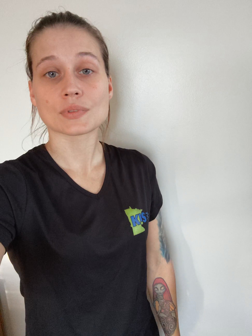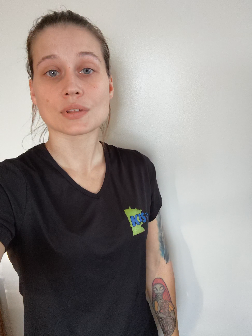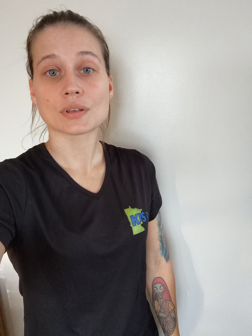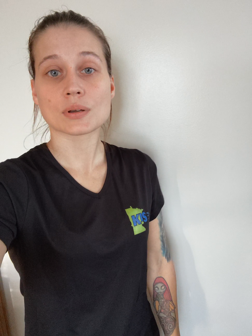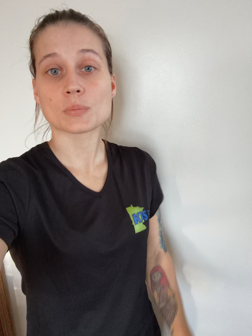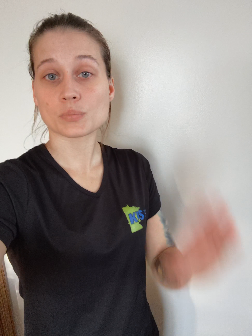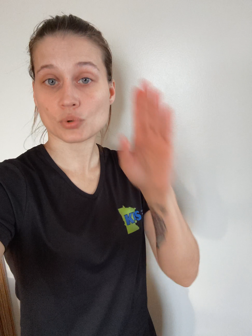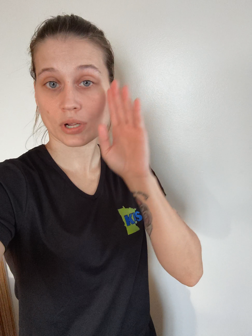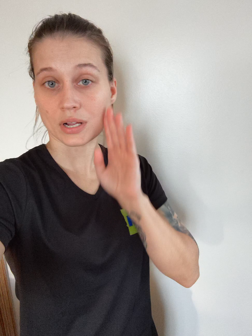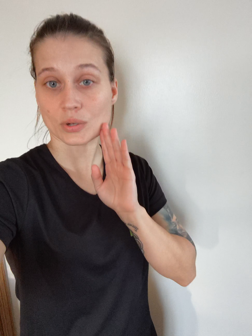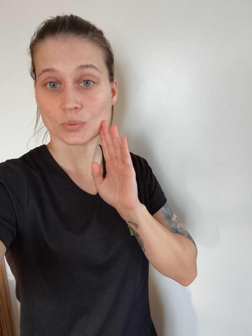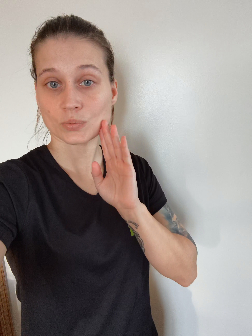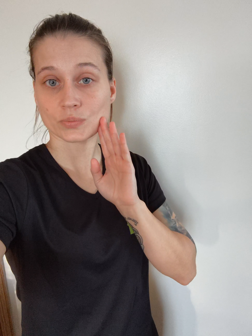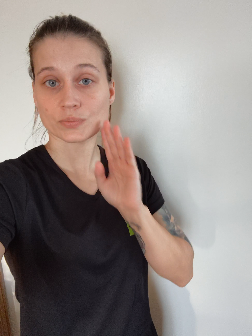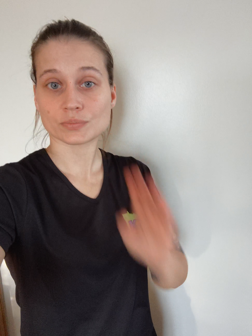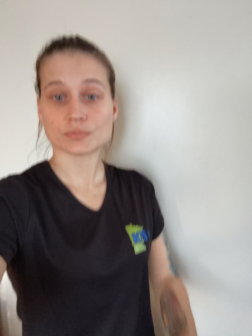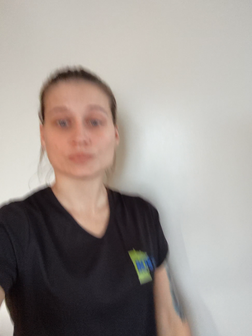brown